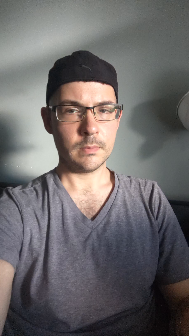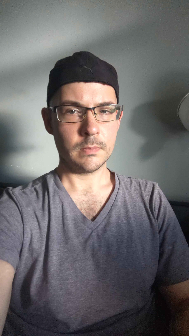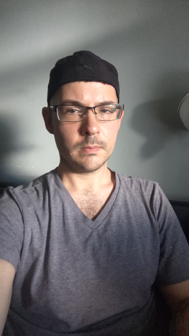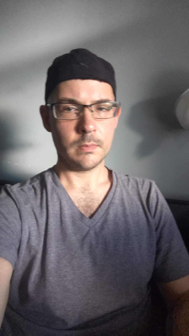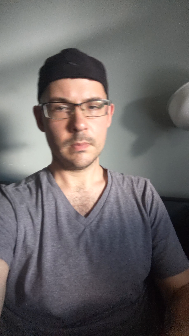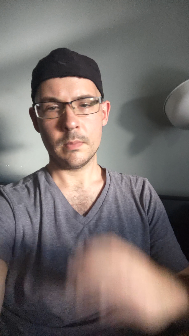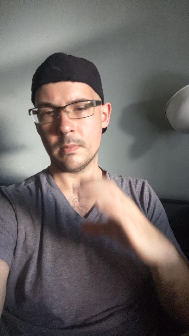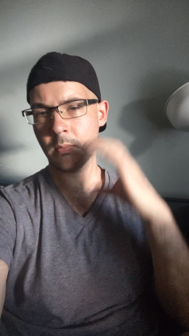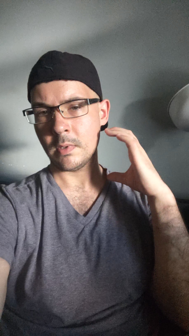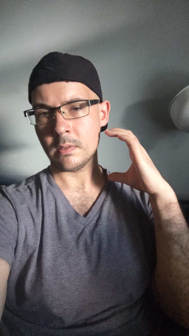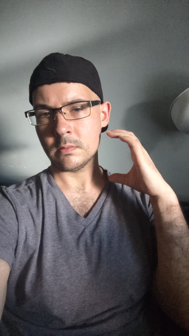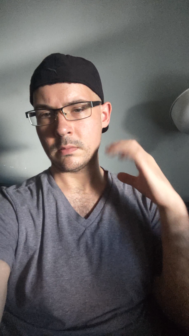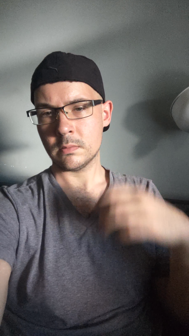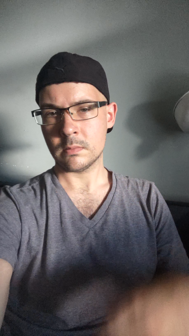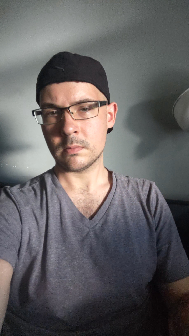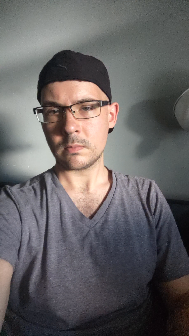bus